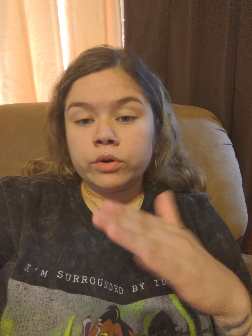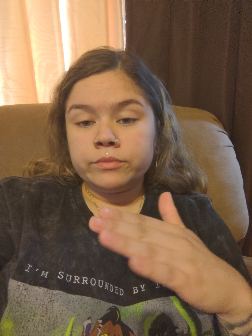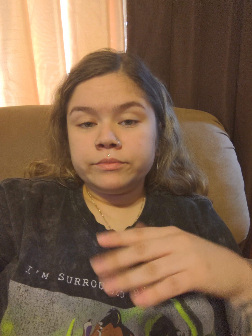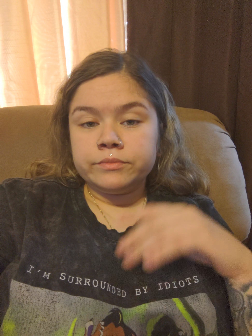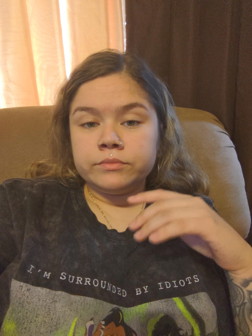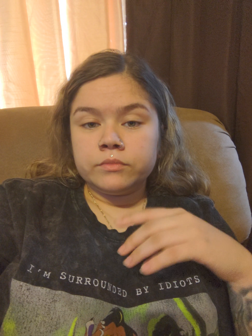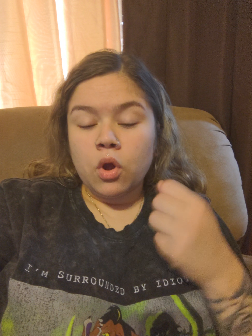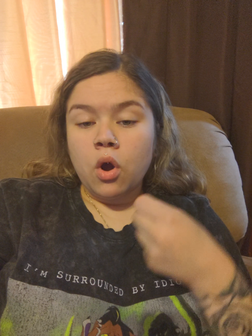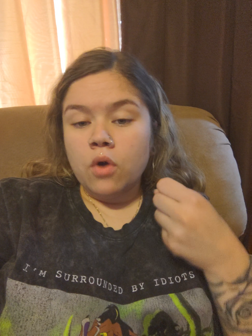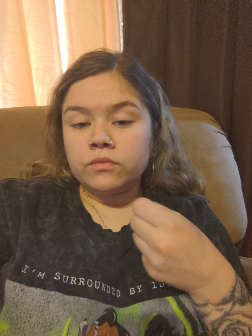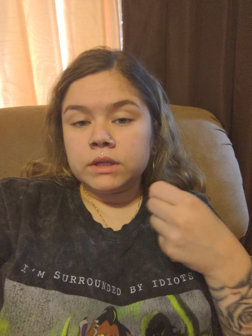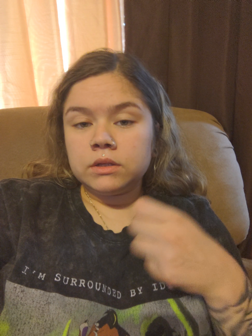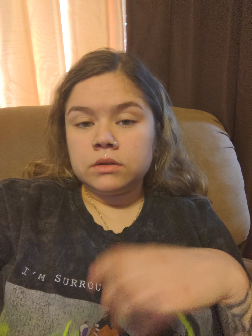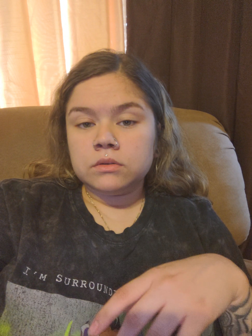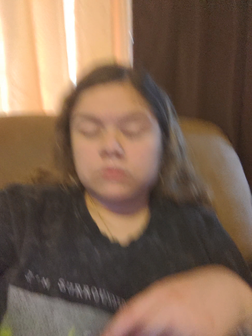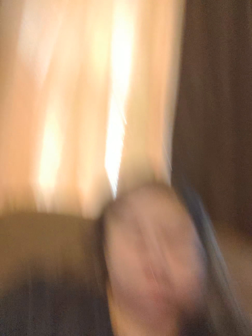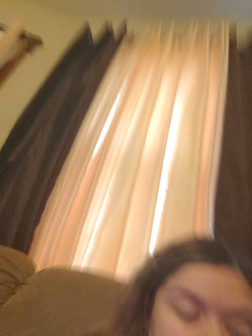coffee